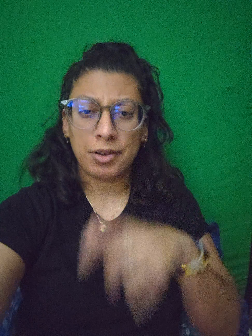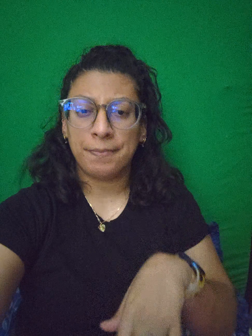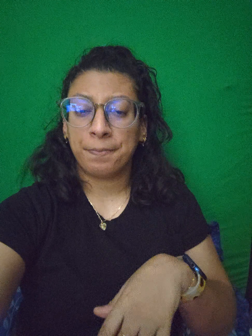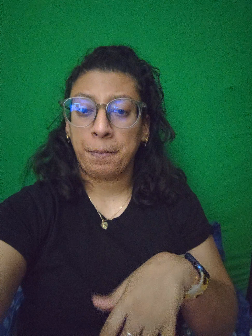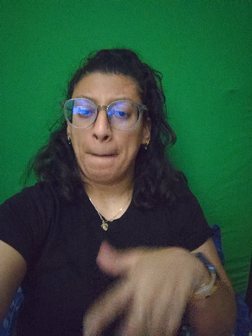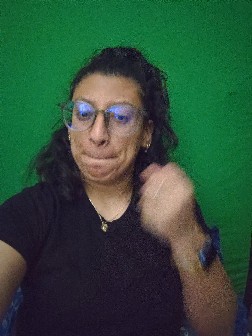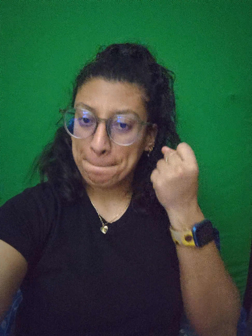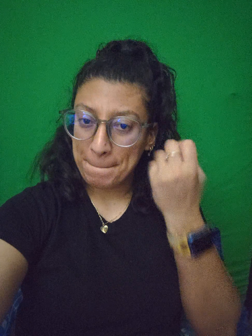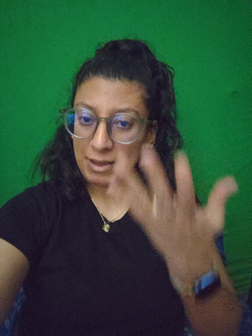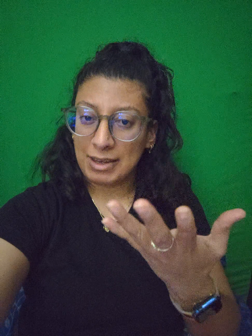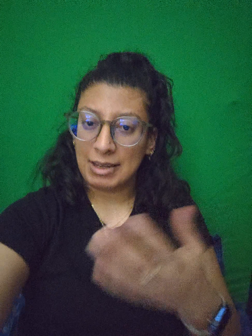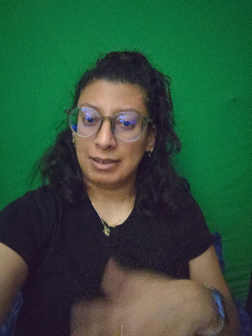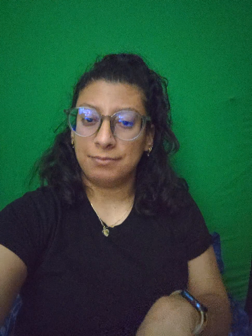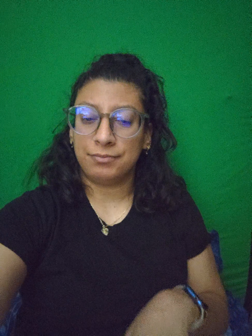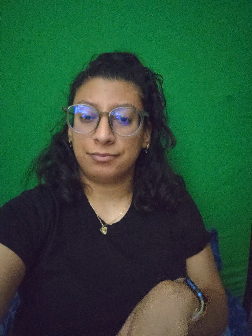many